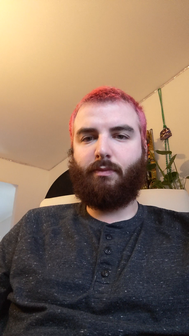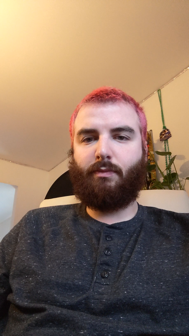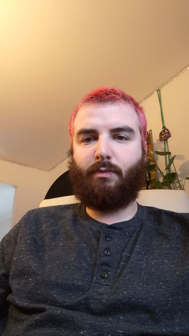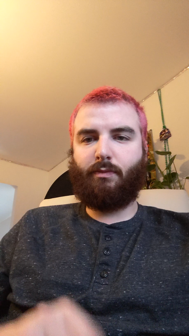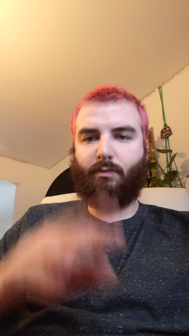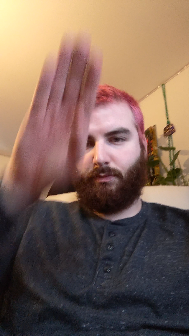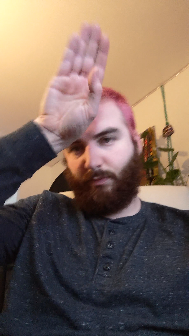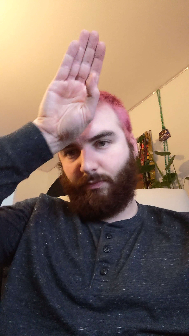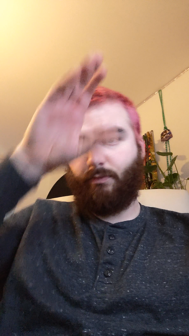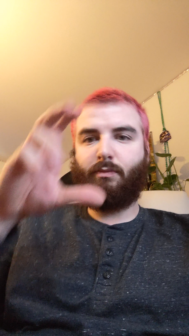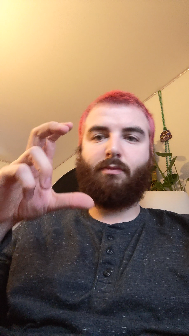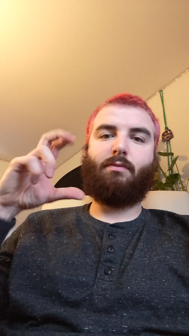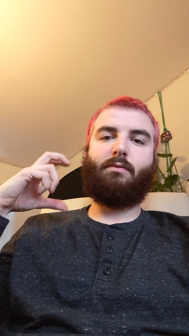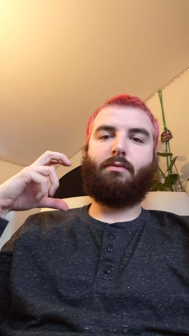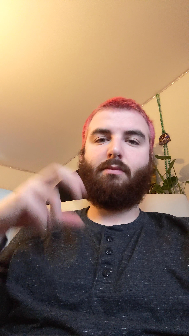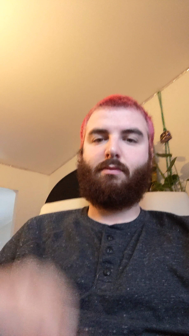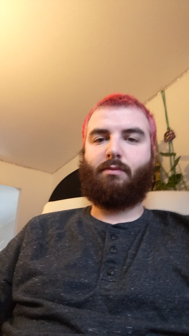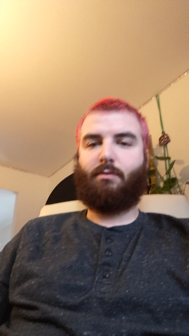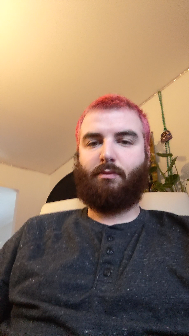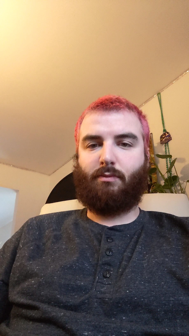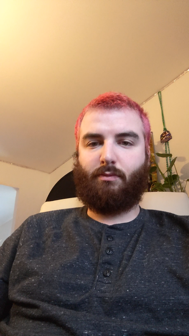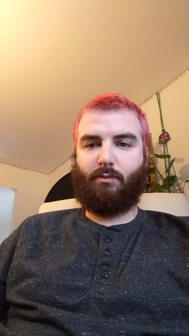fire truck